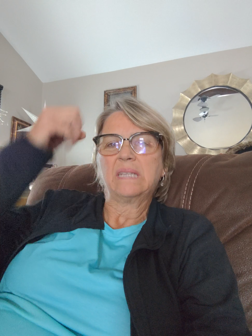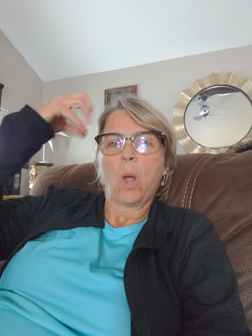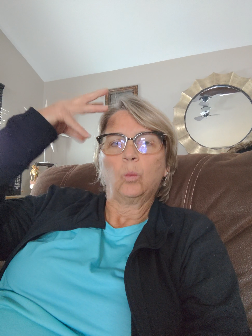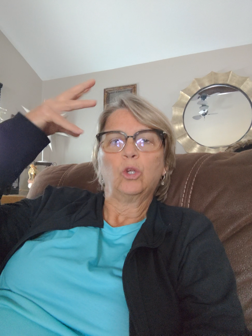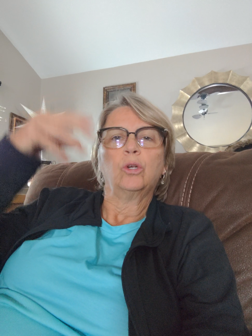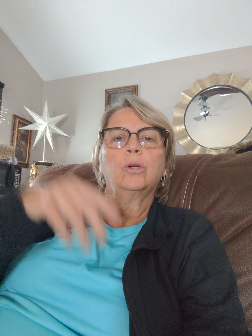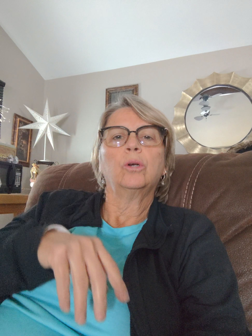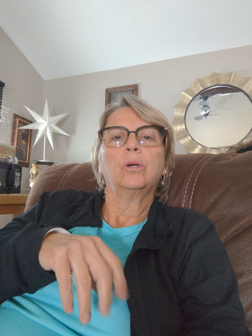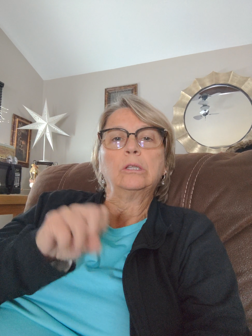shower